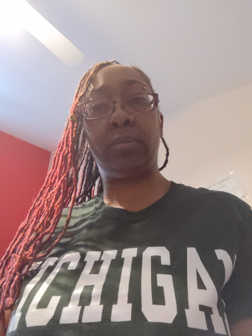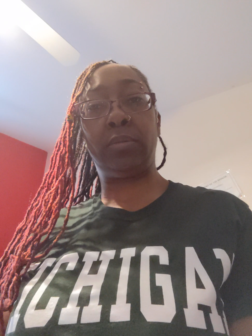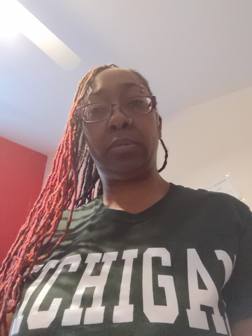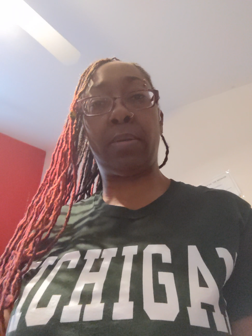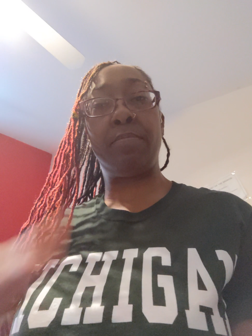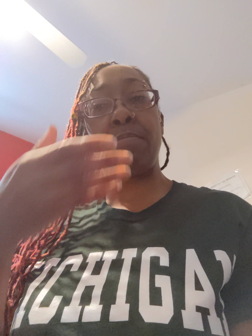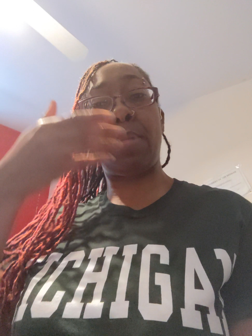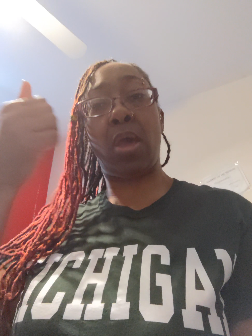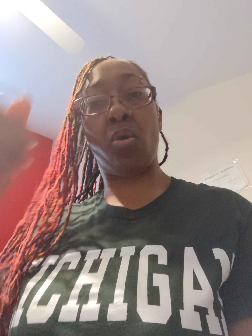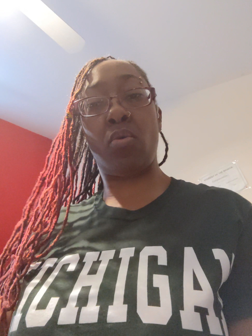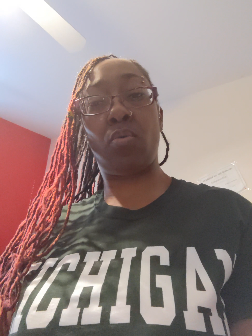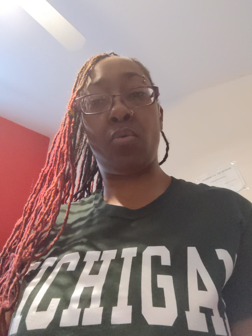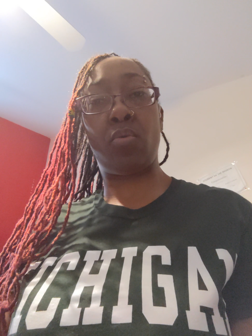better